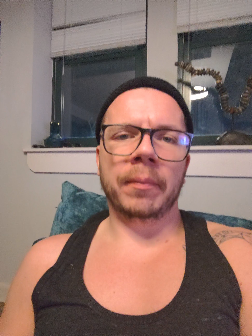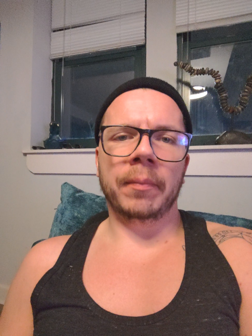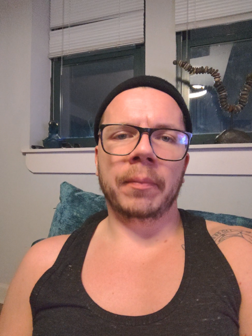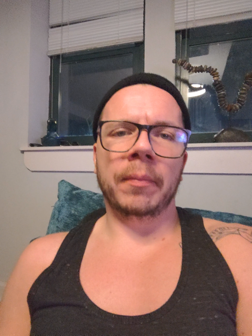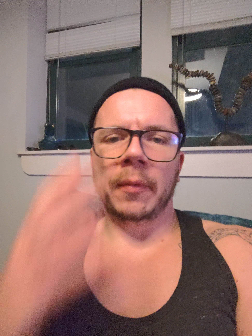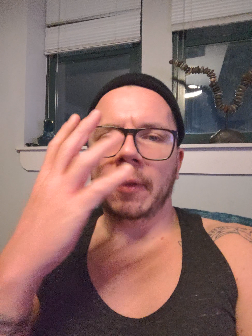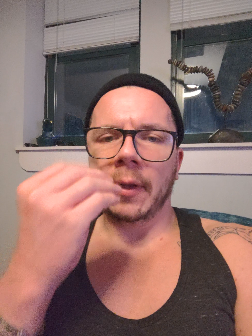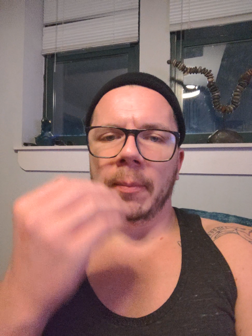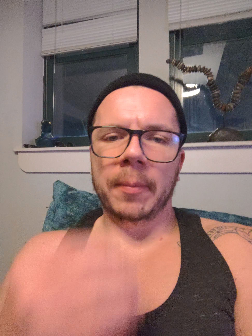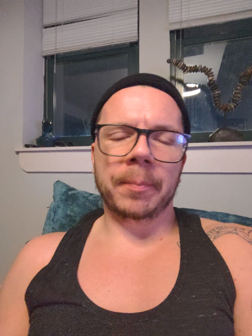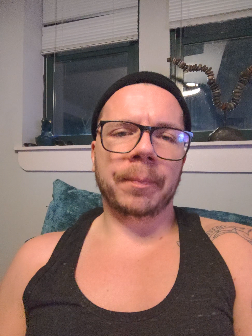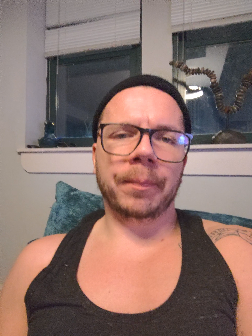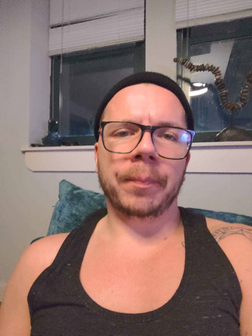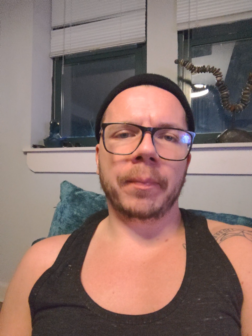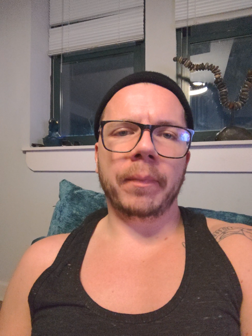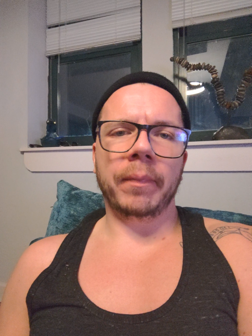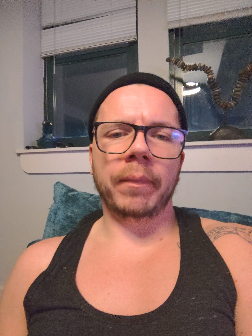sleep